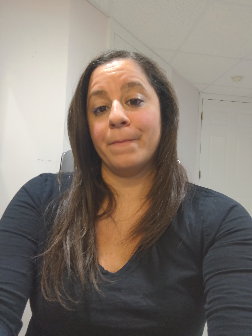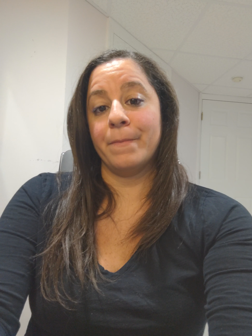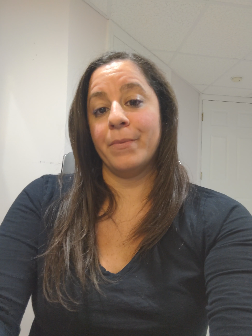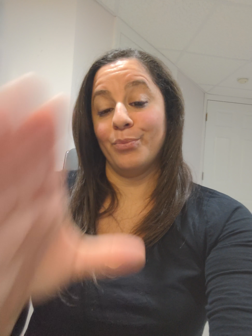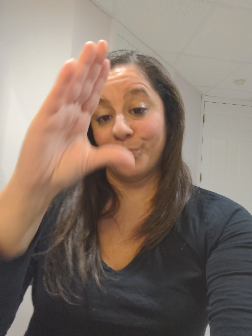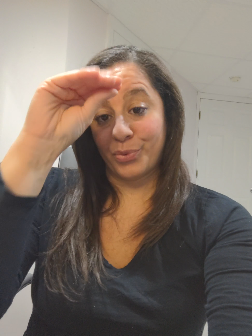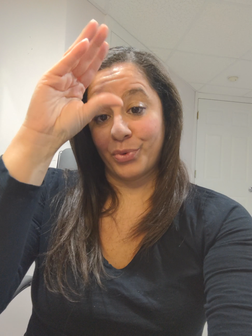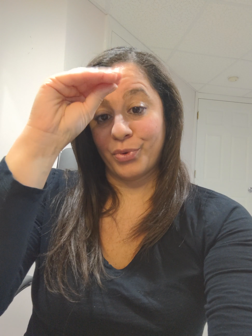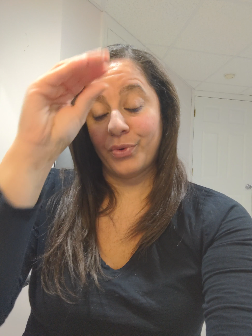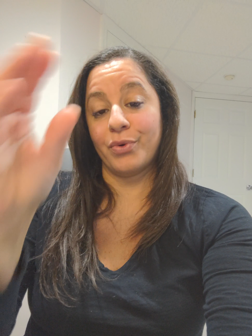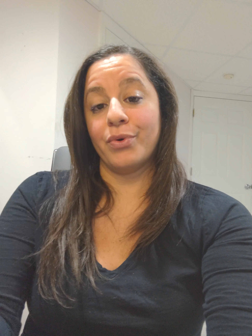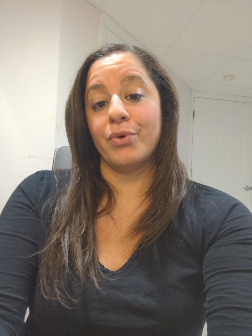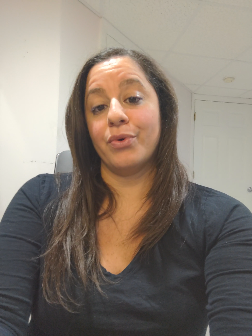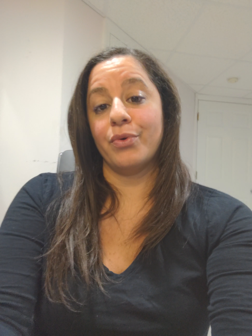boy